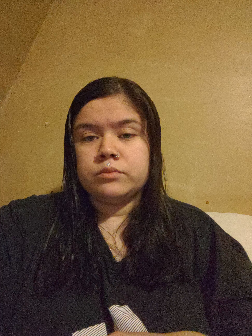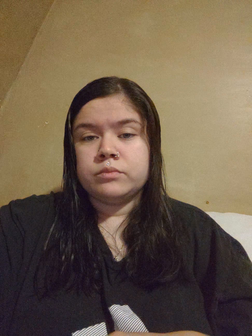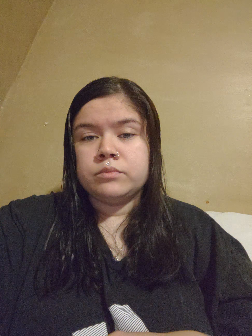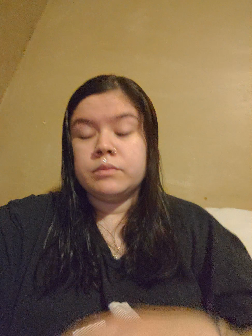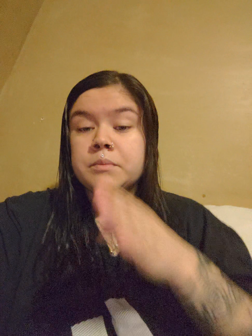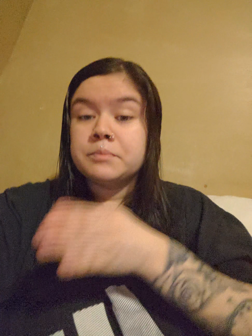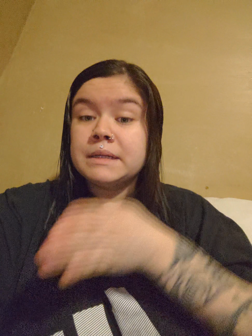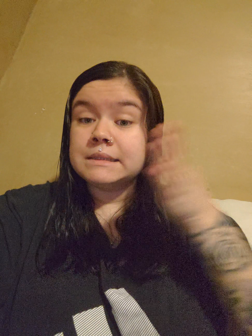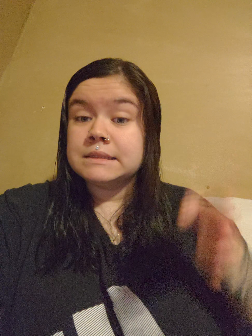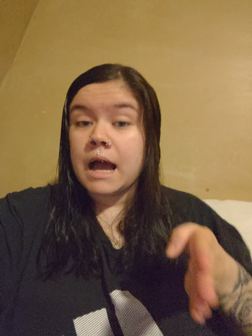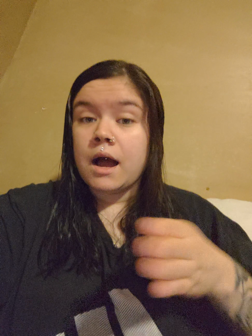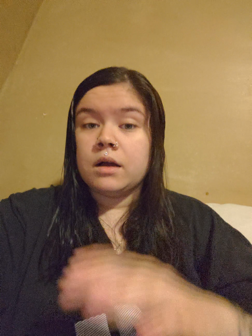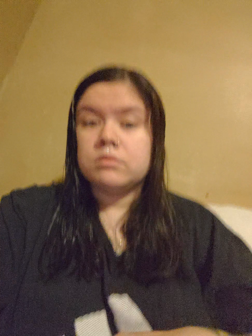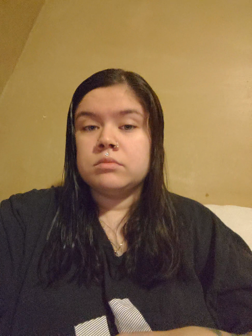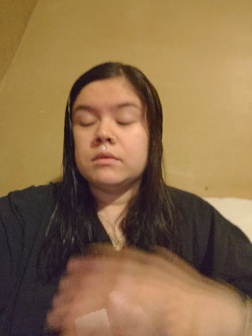beside